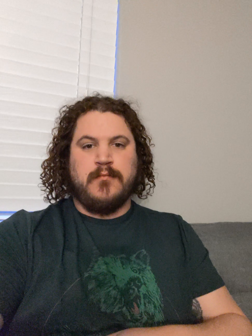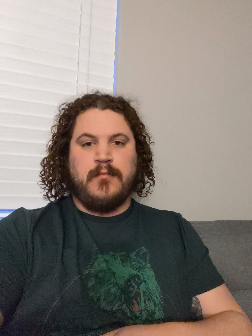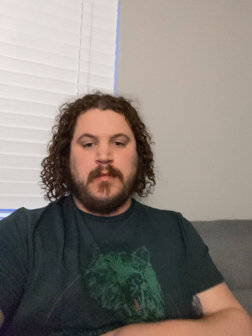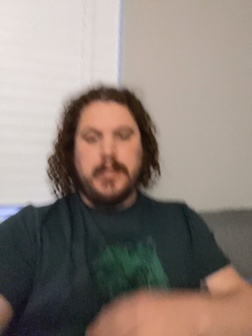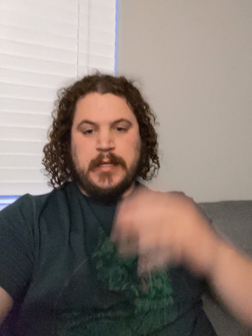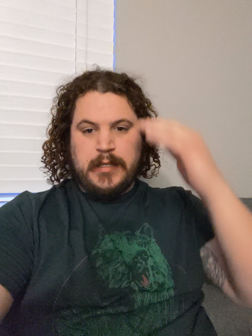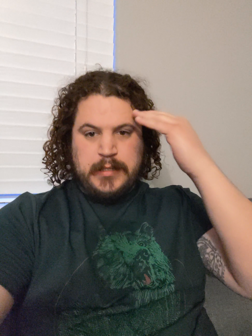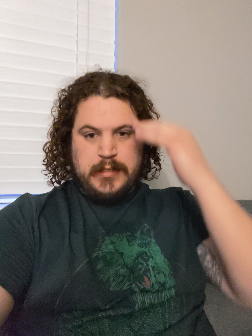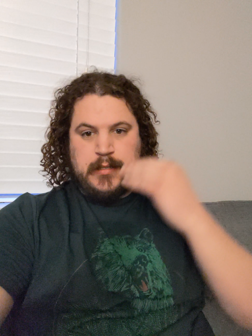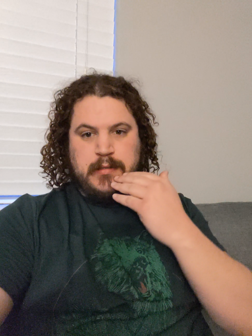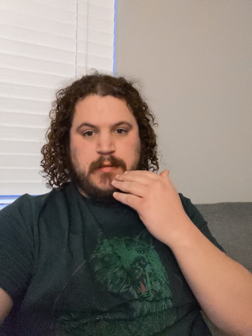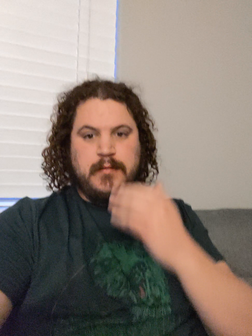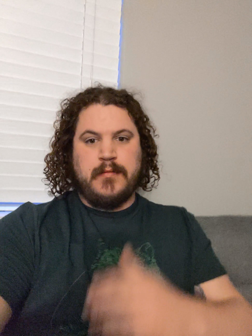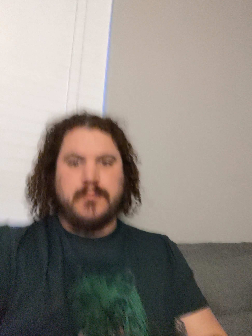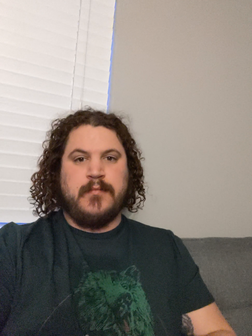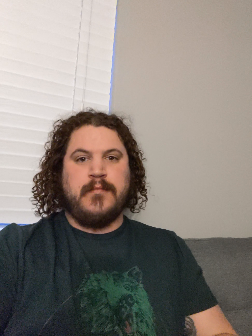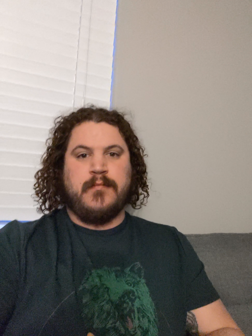head